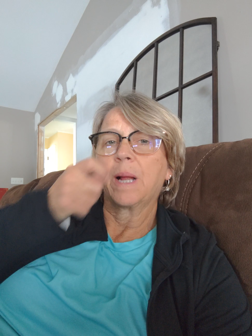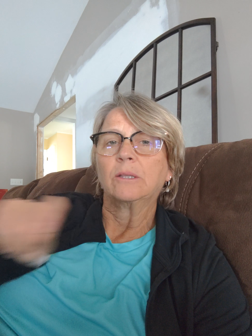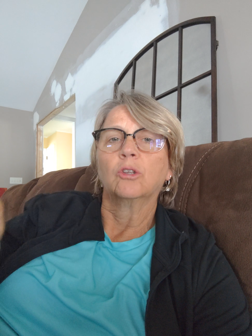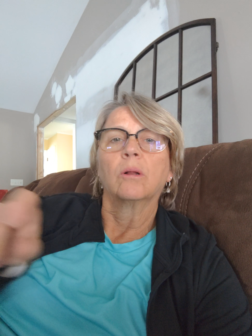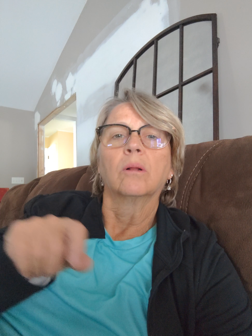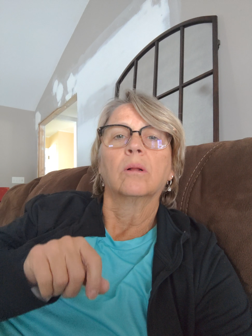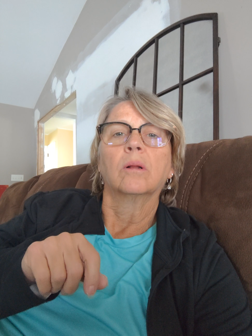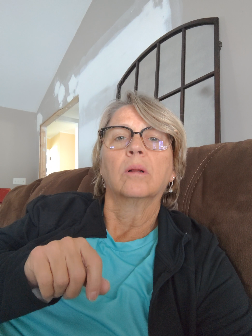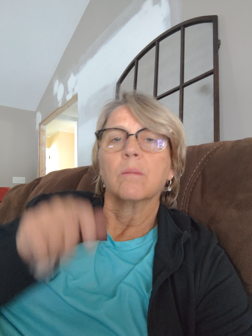pencil